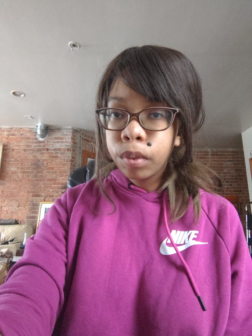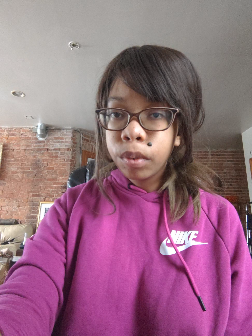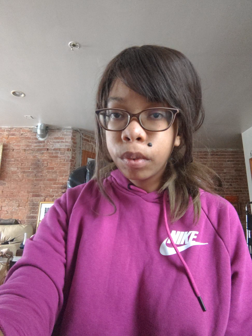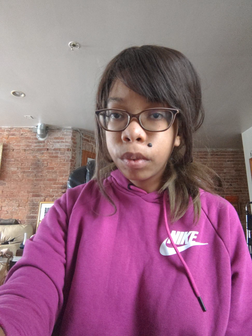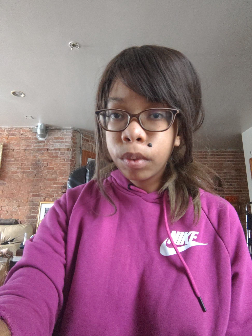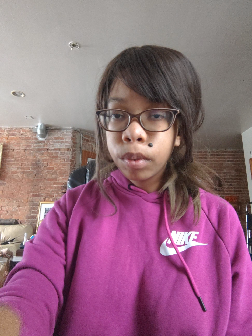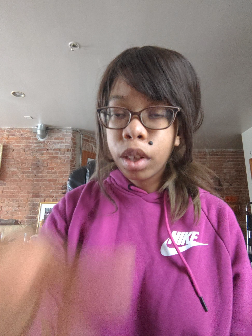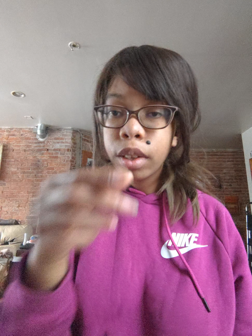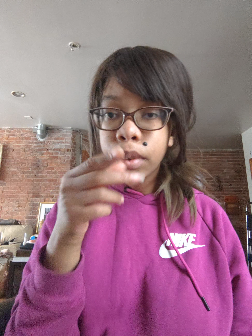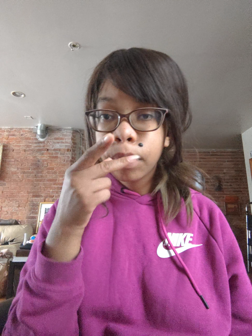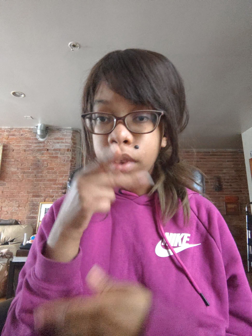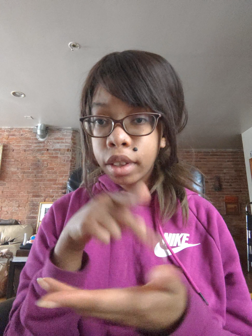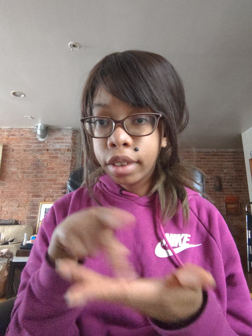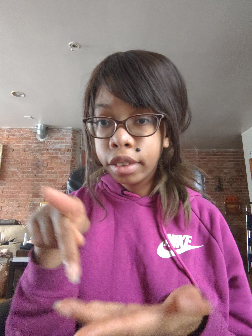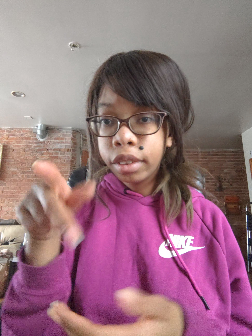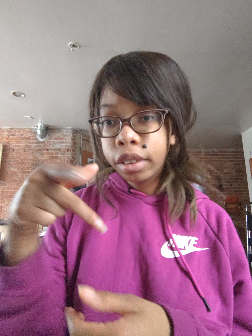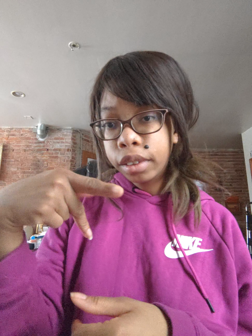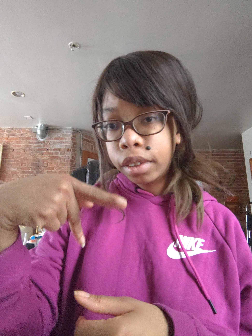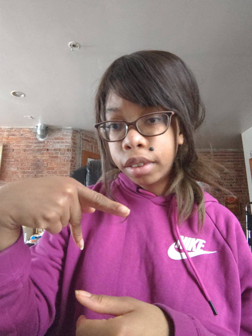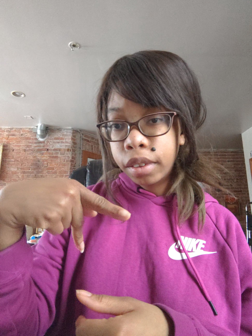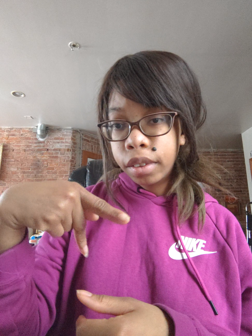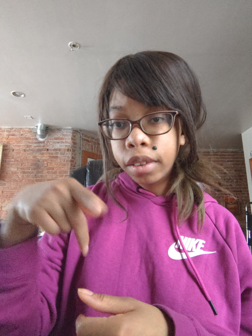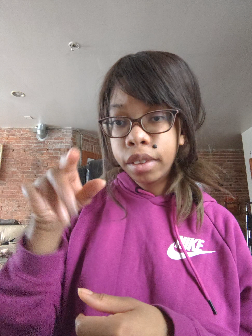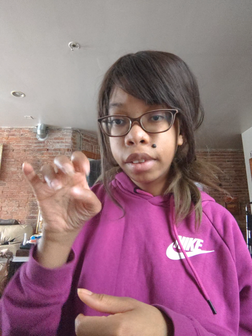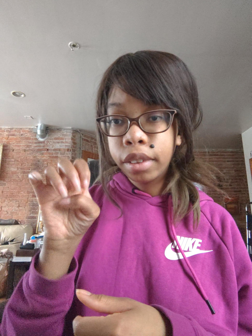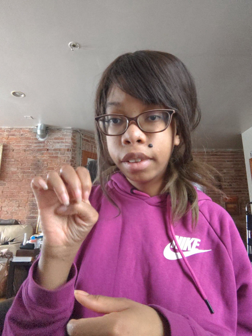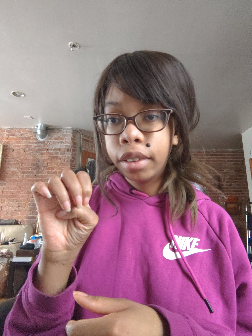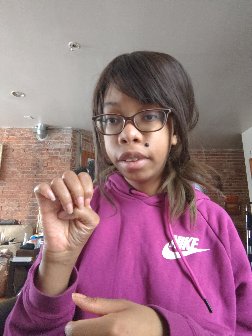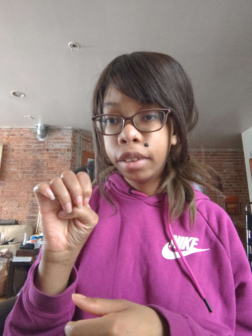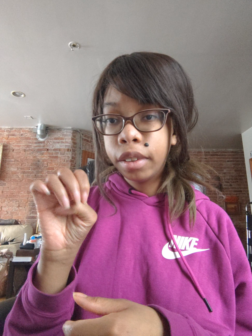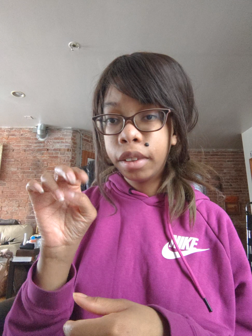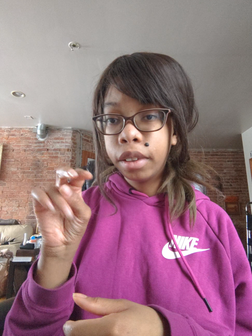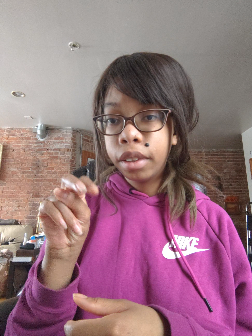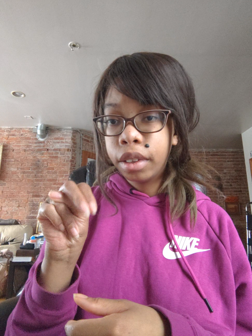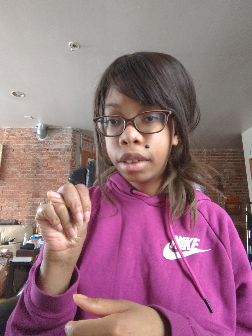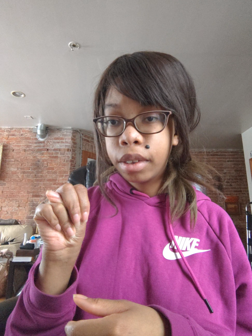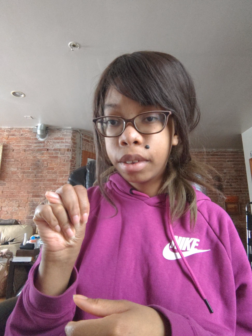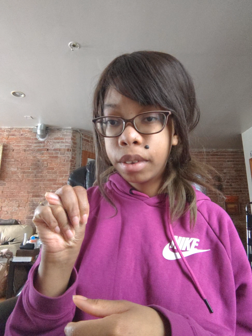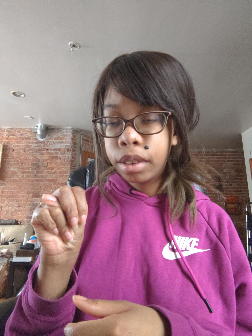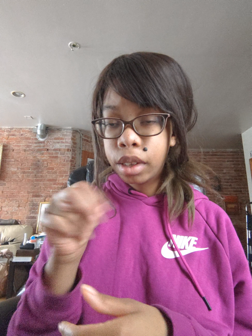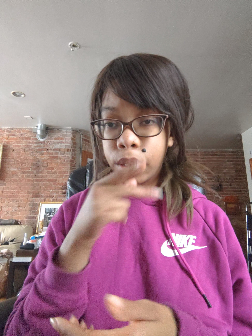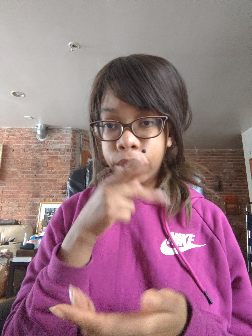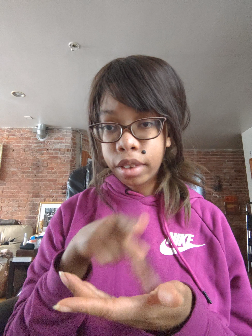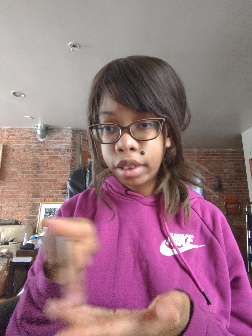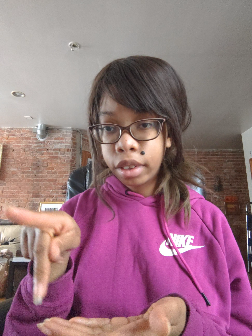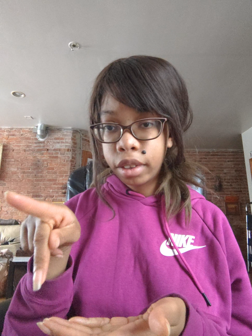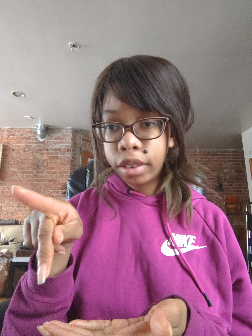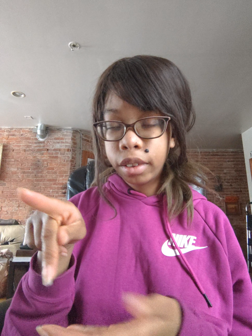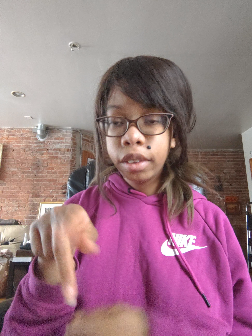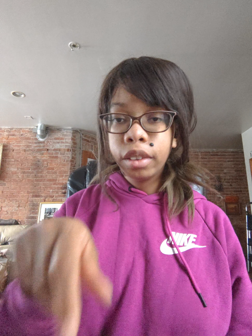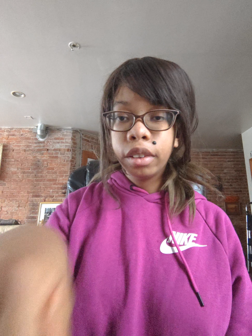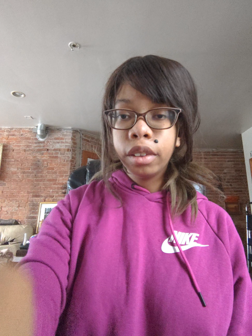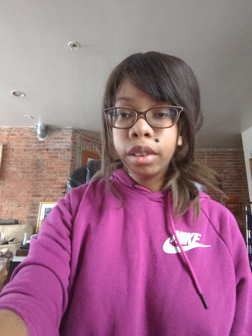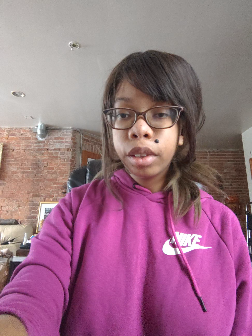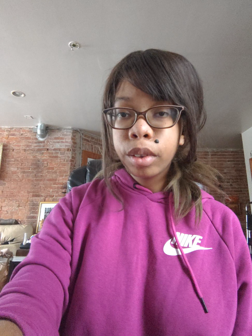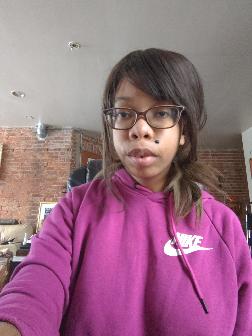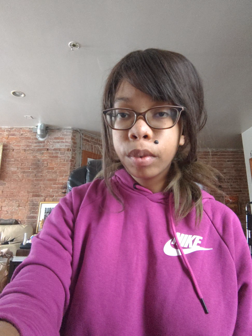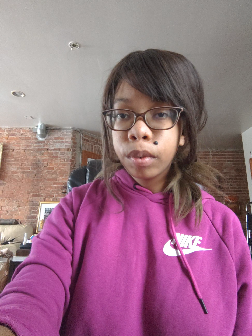pen